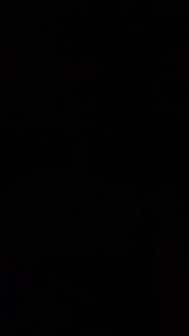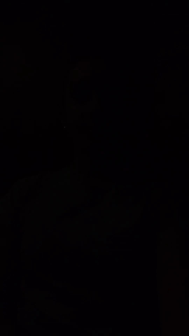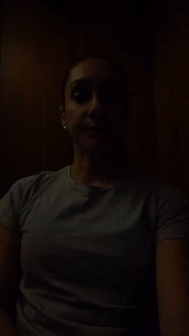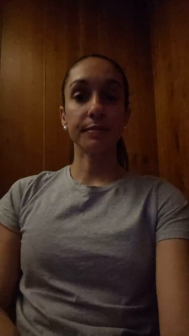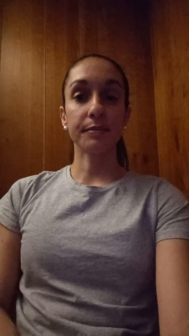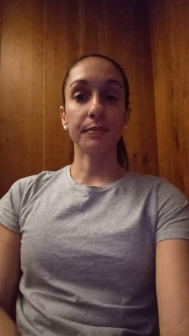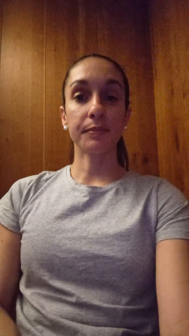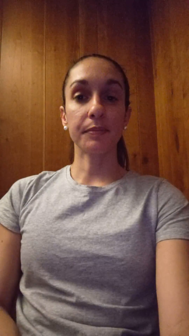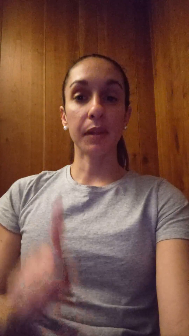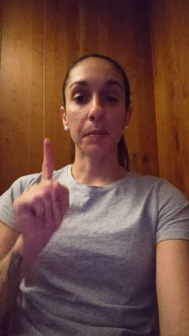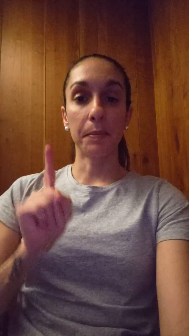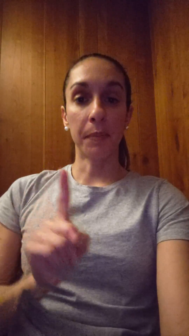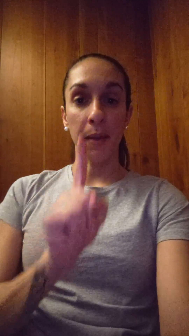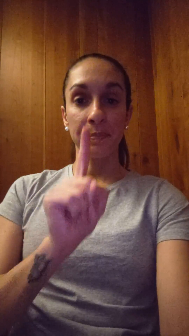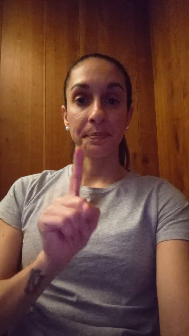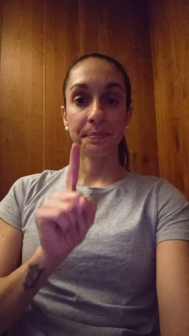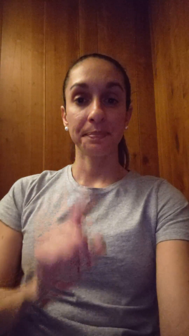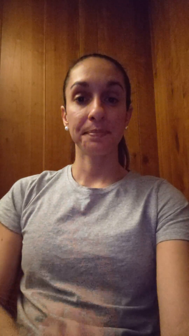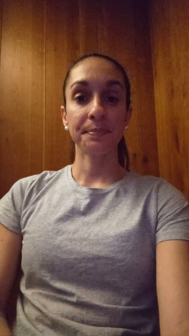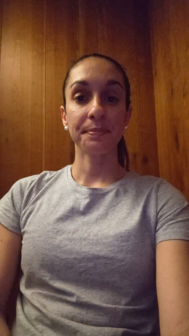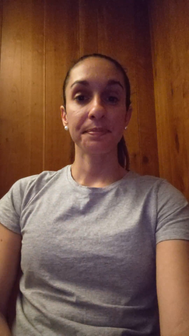bump